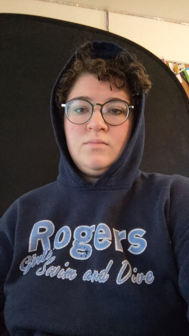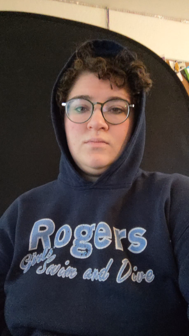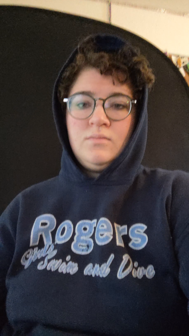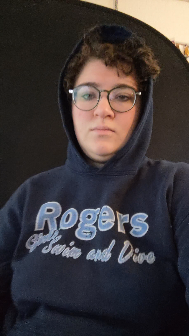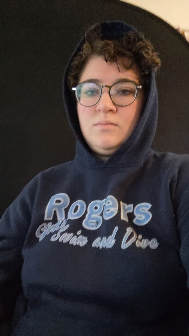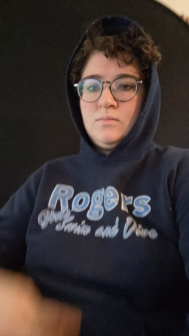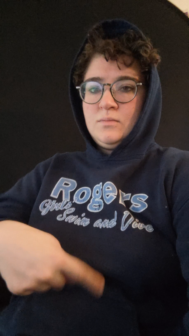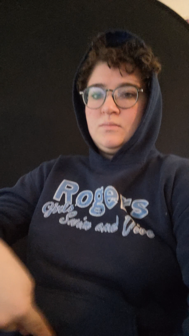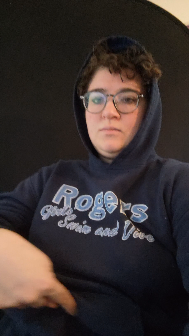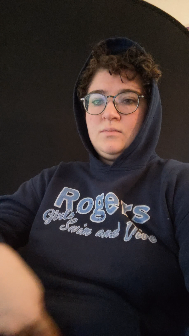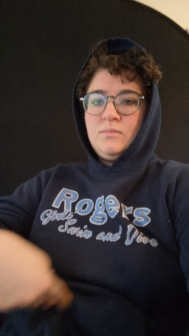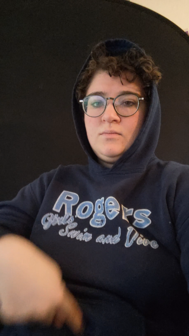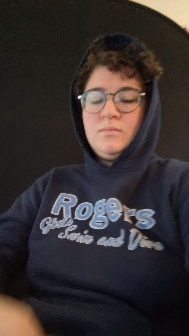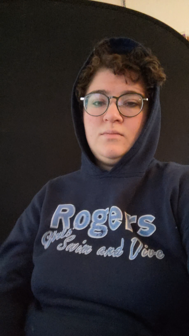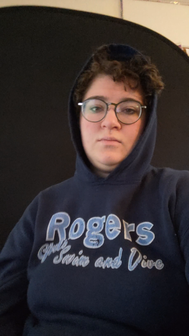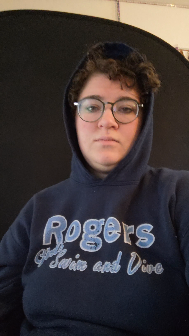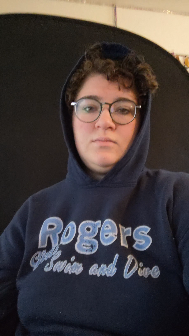belly button